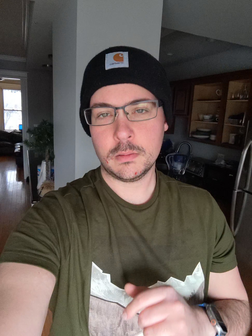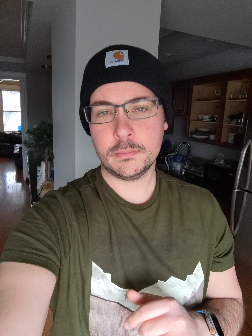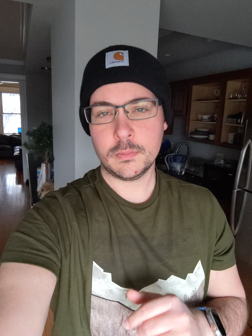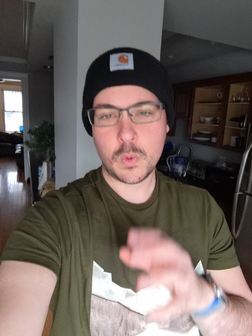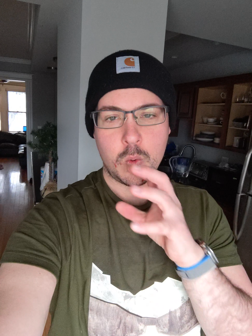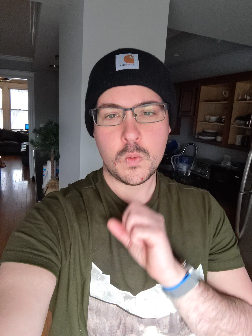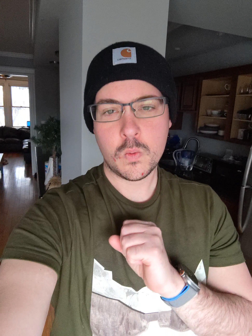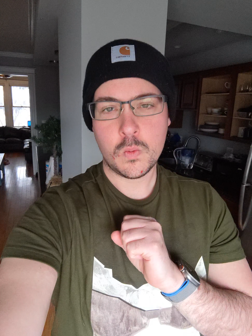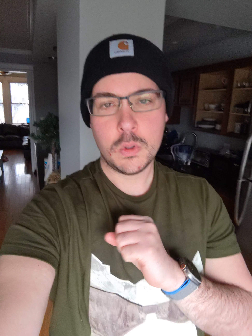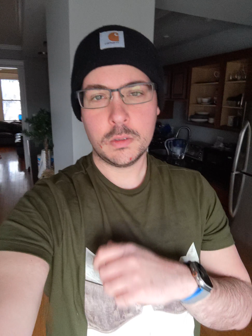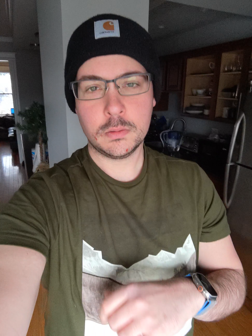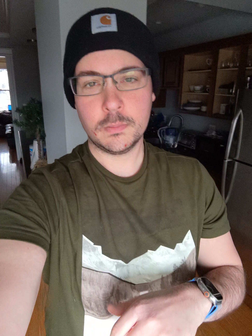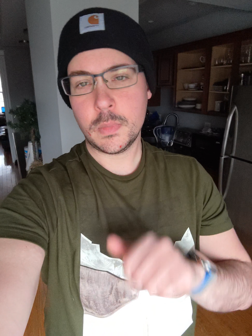old